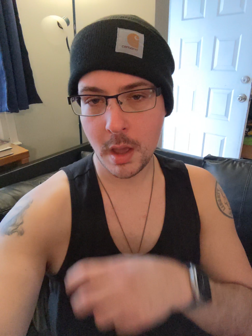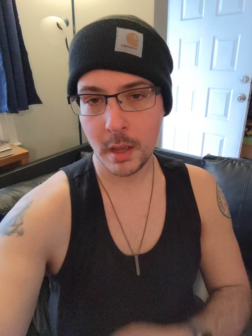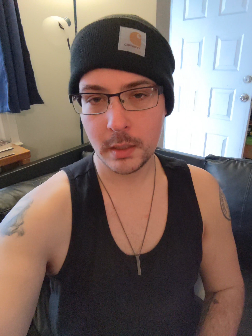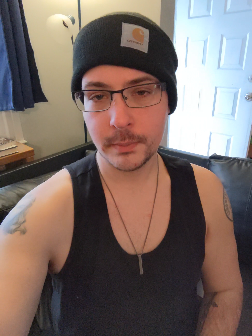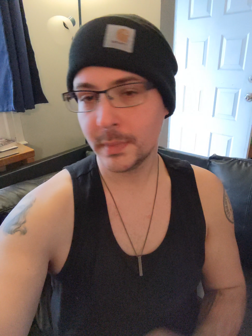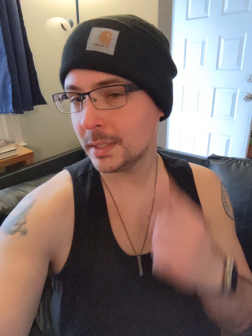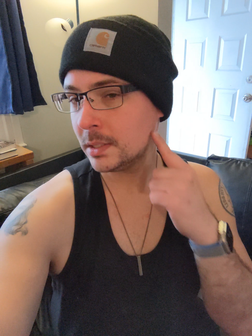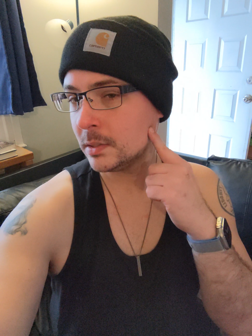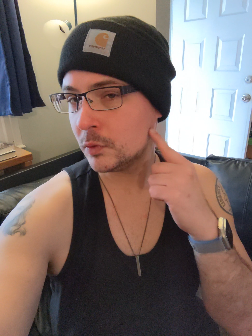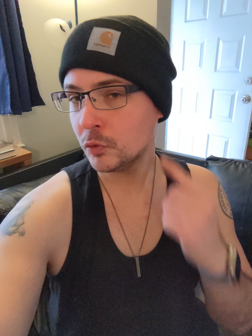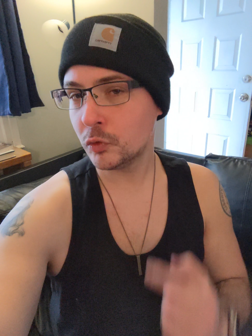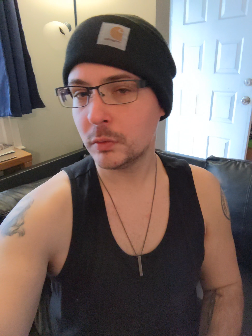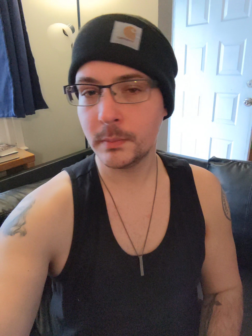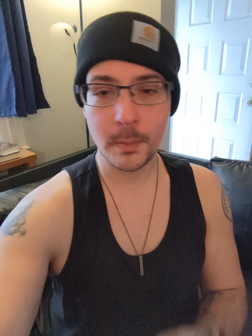ear